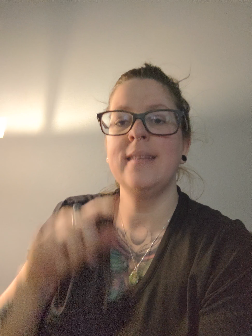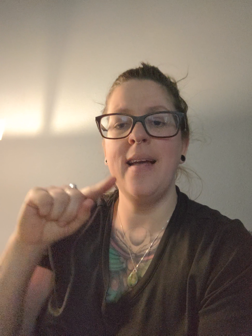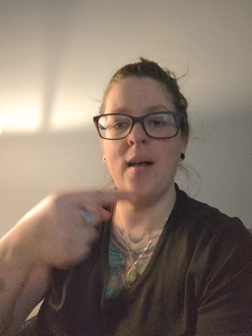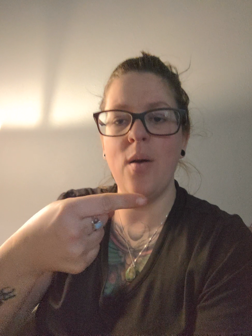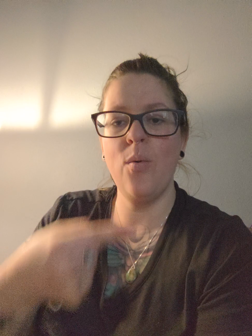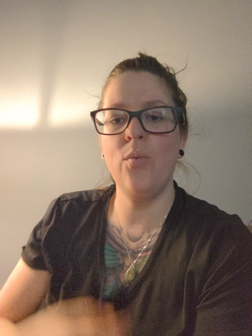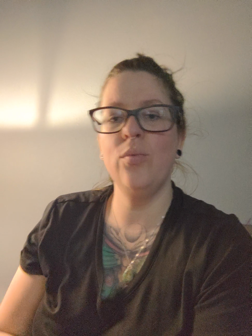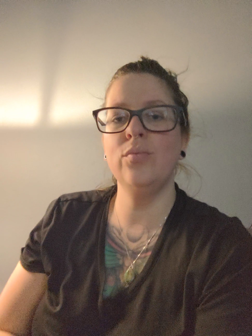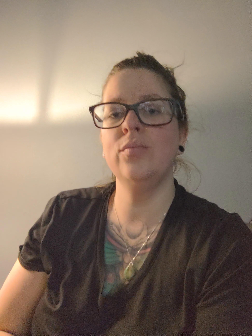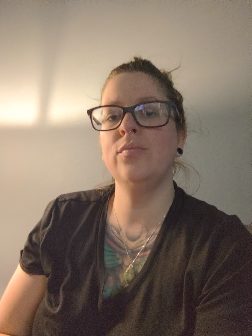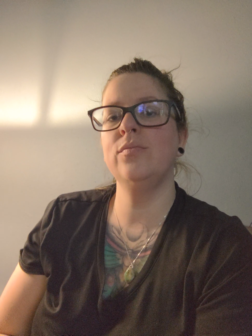owie